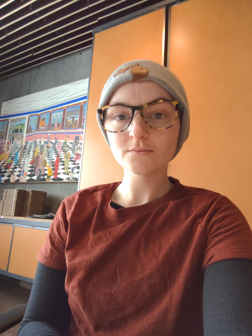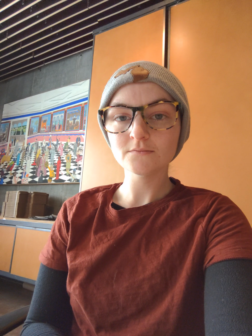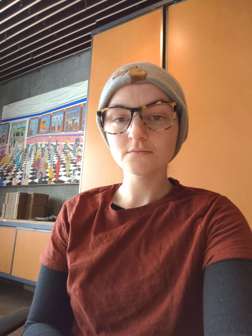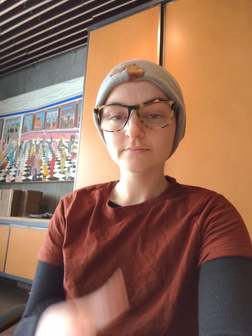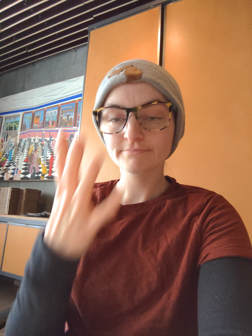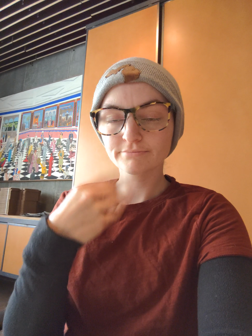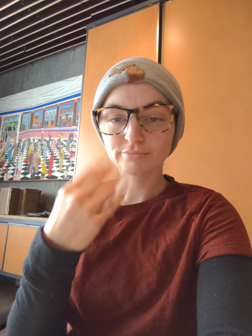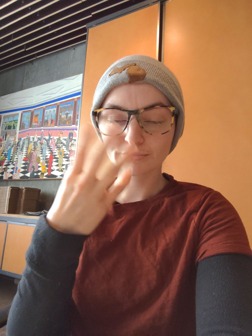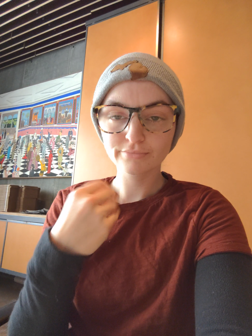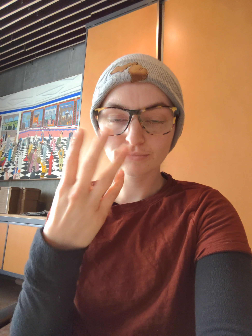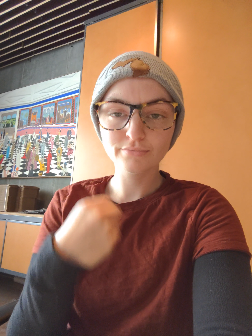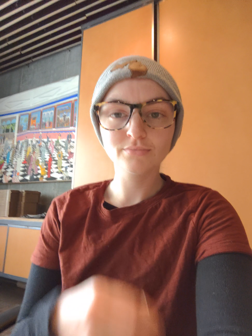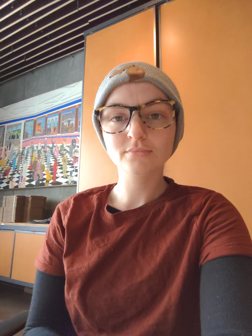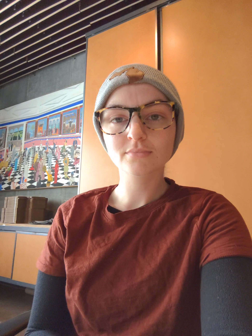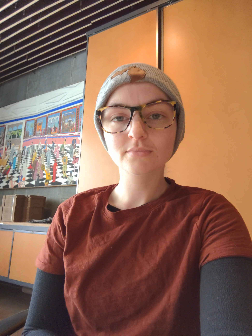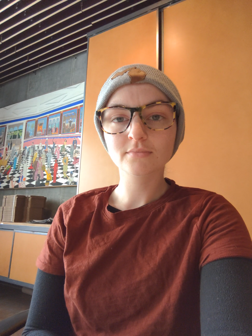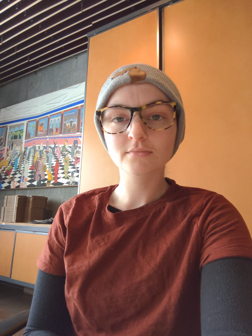sleepy